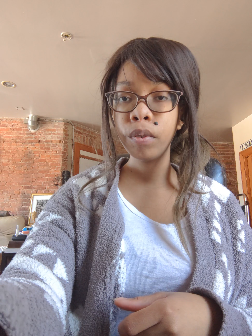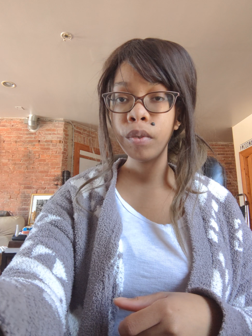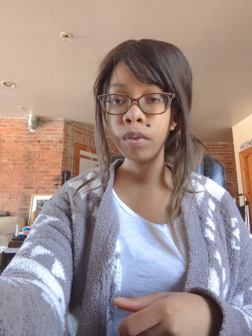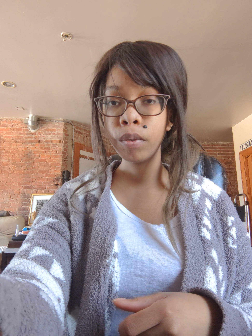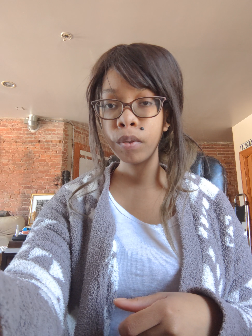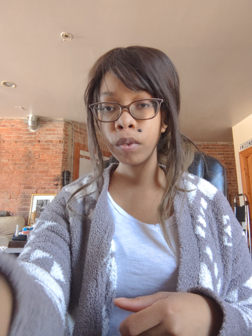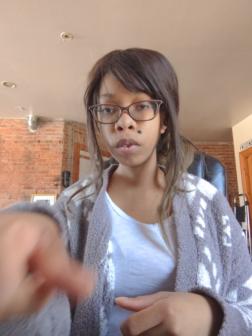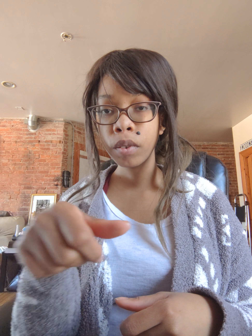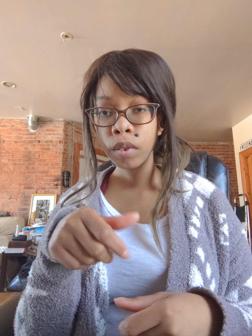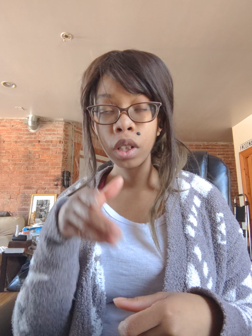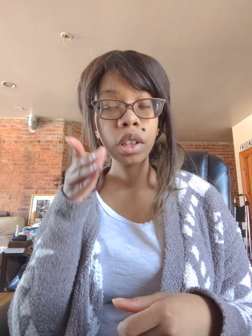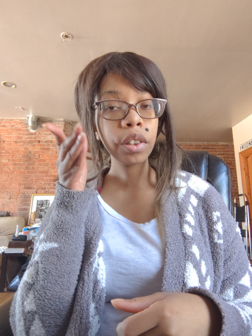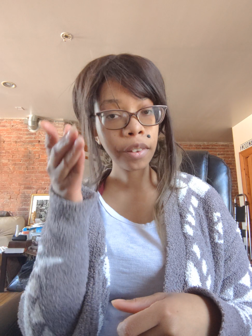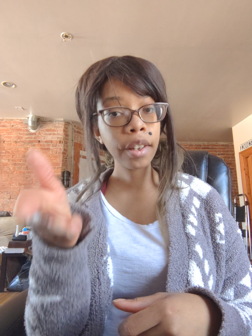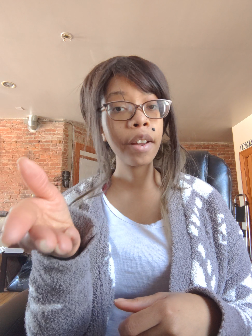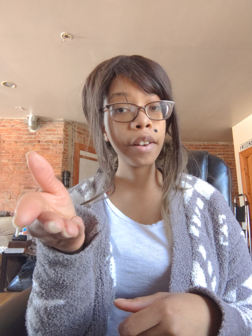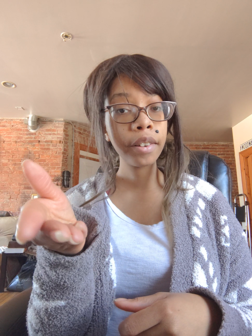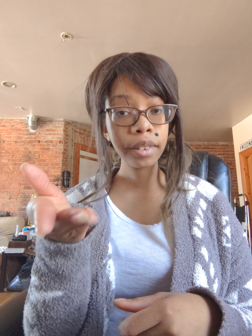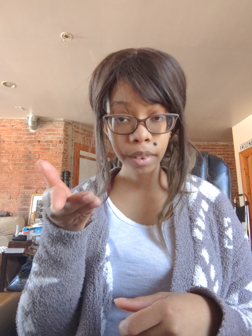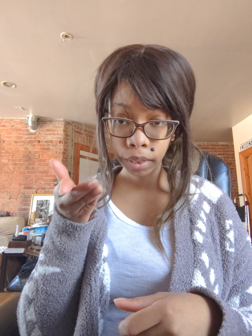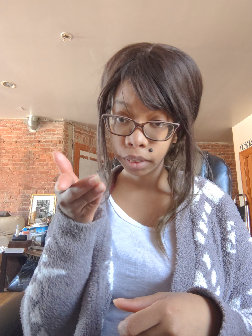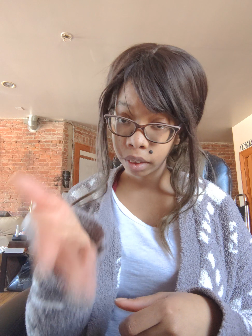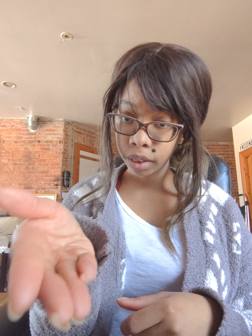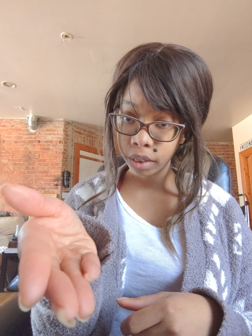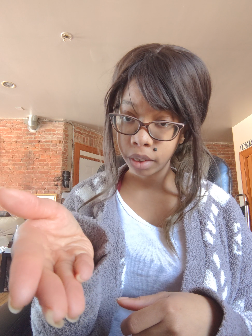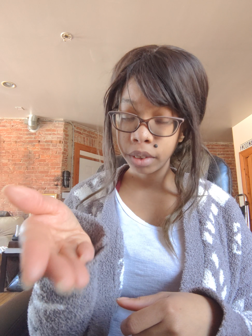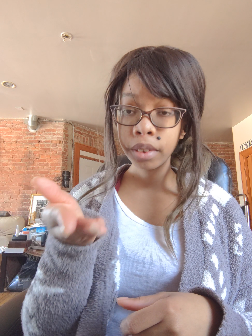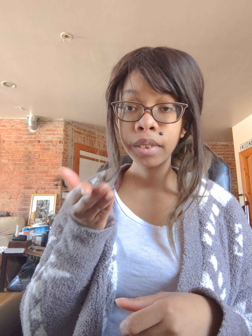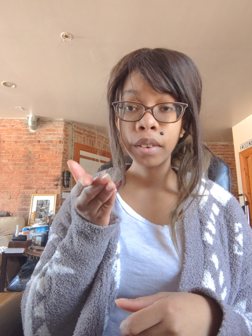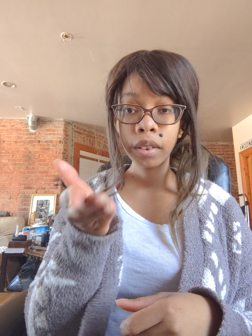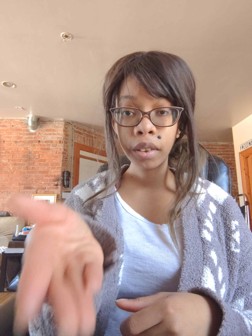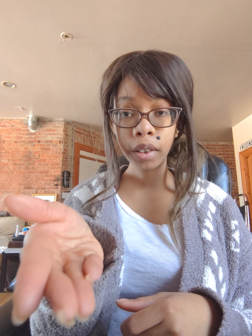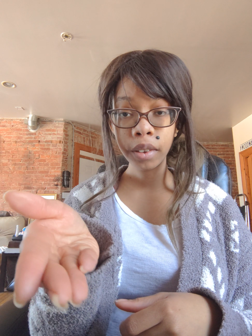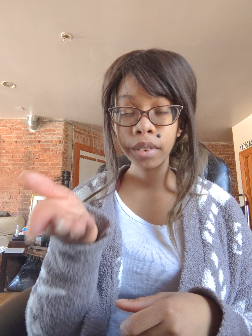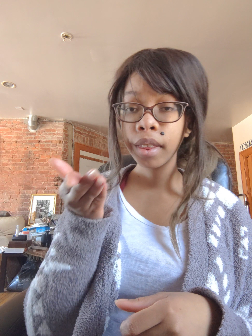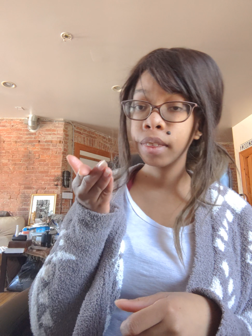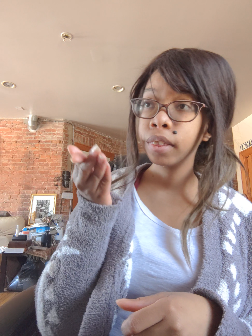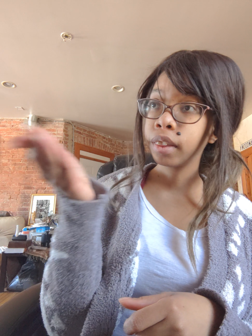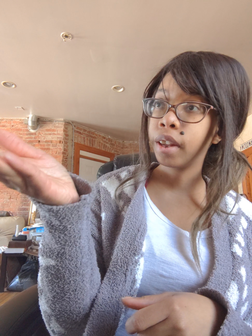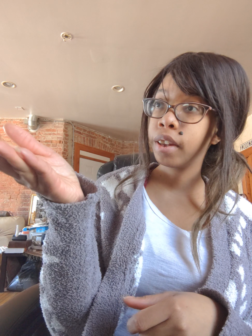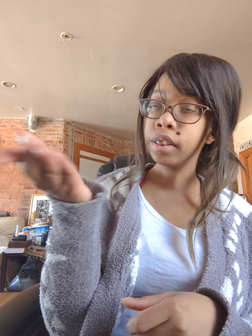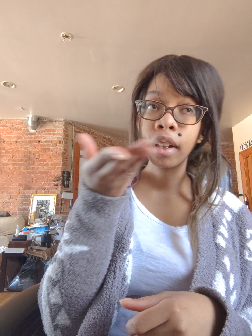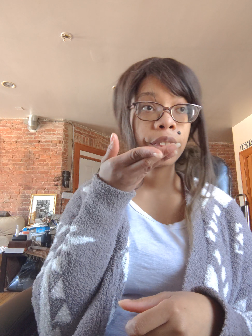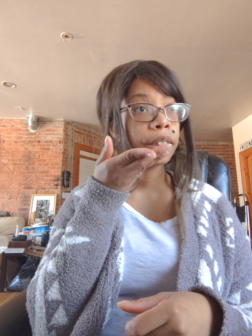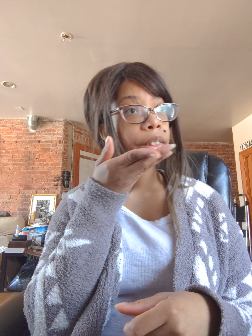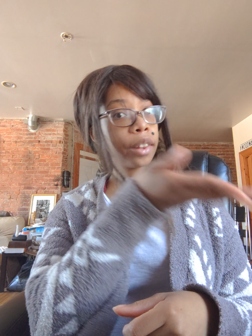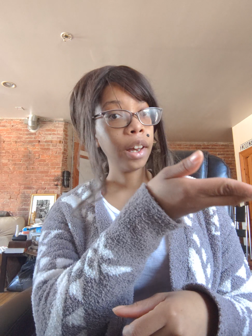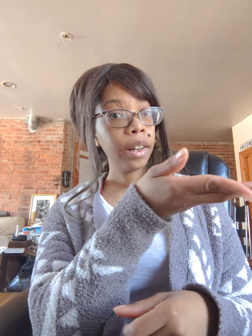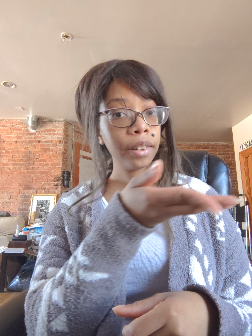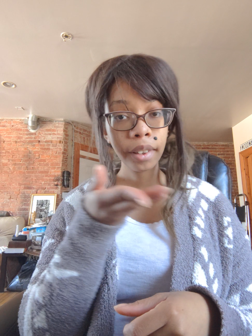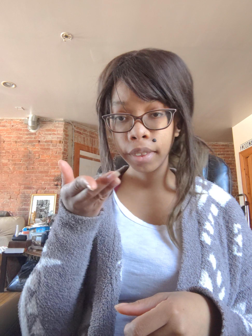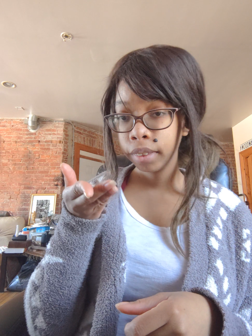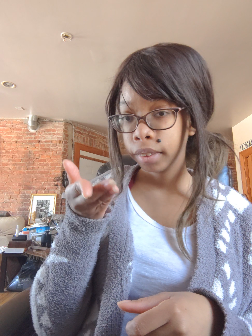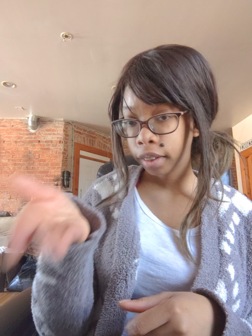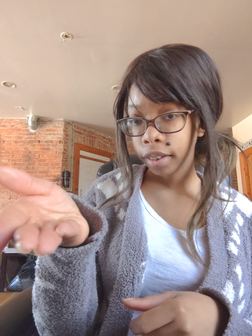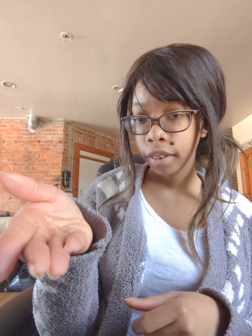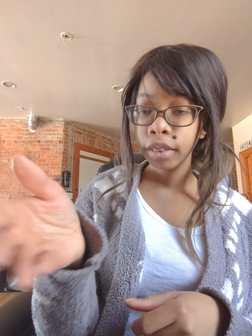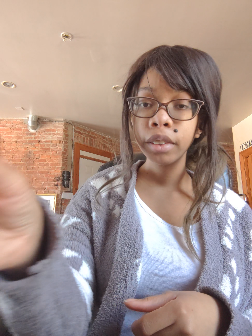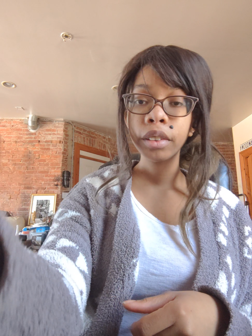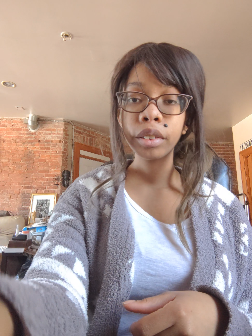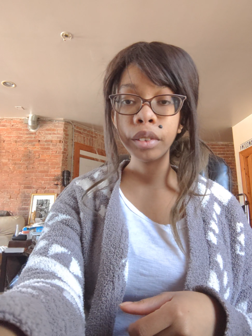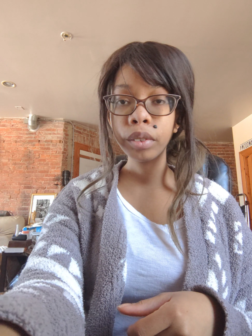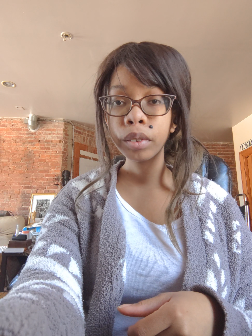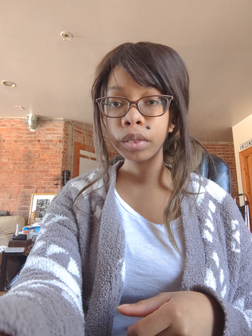there